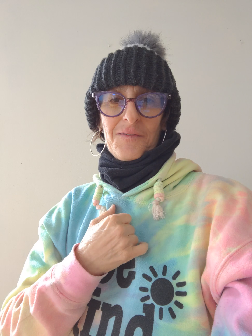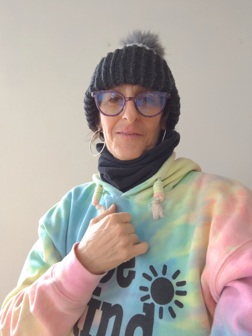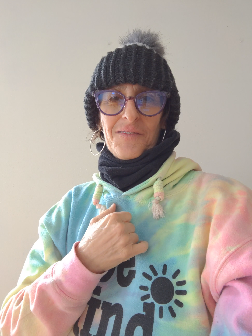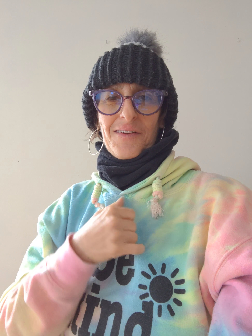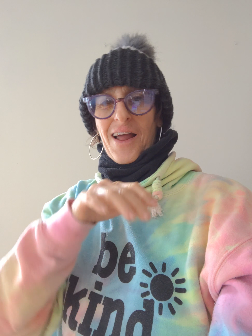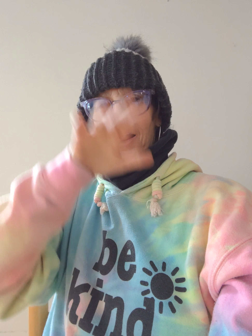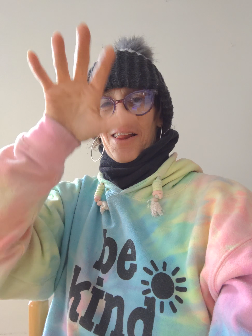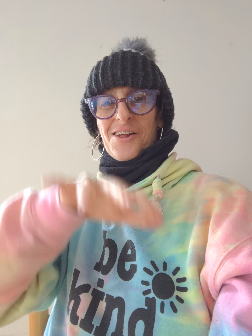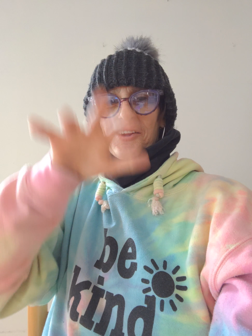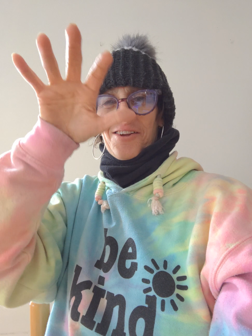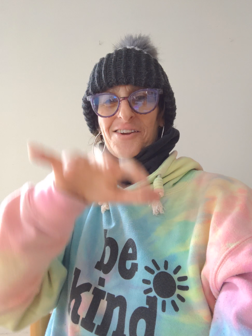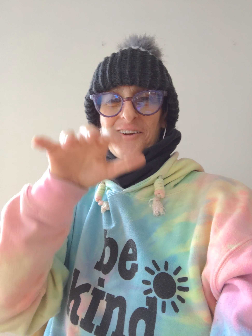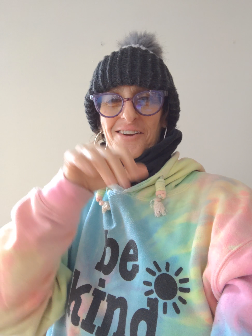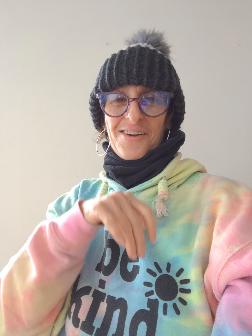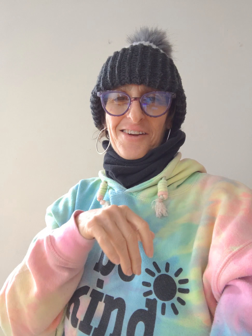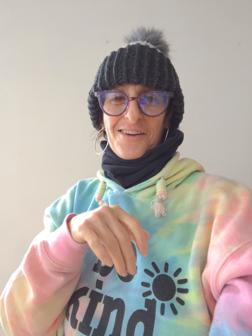alligator